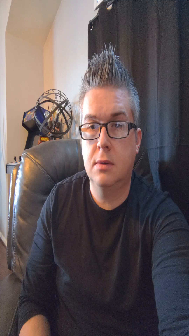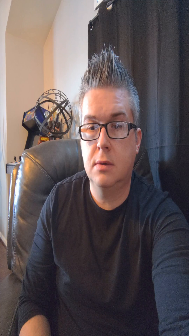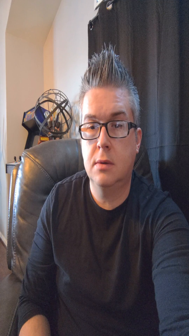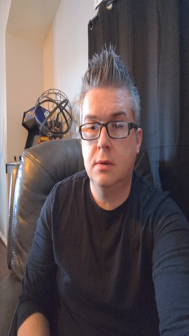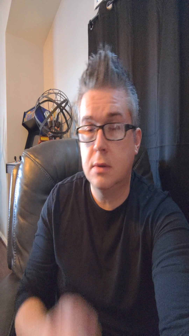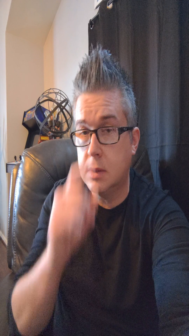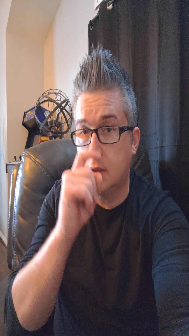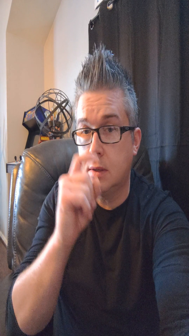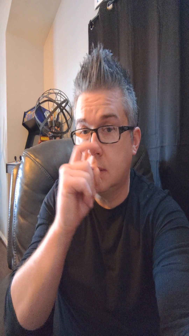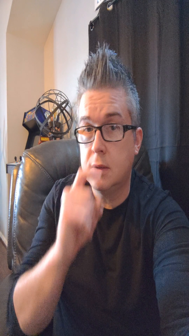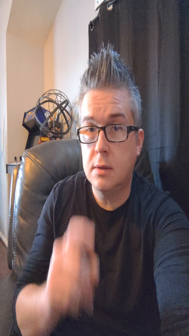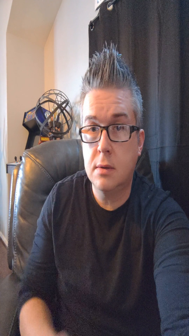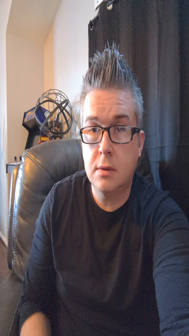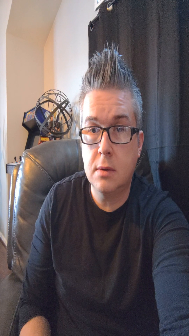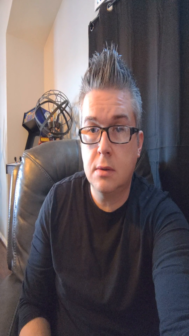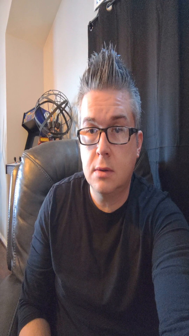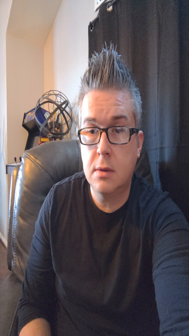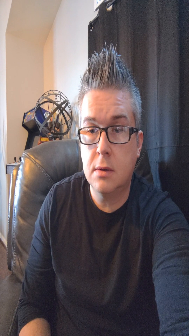doll